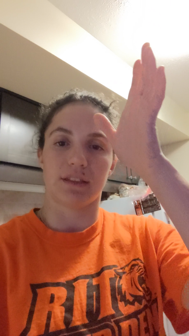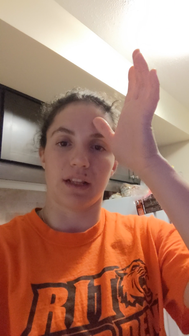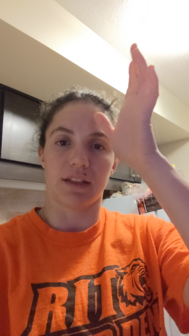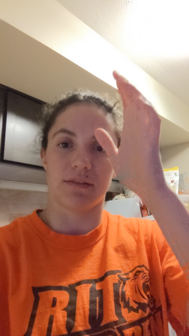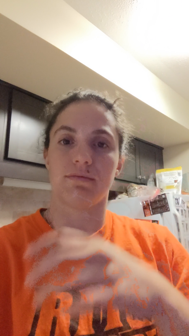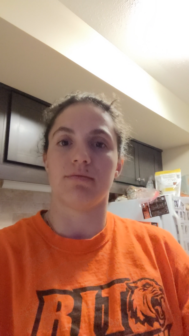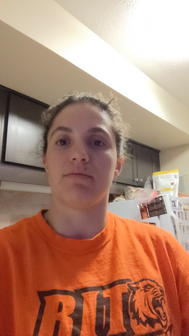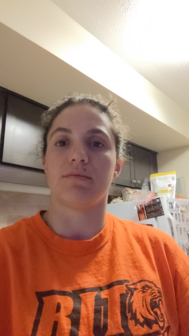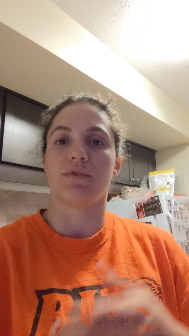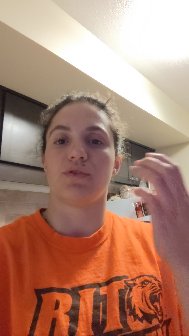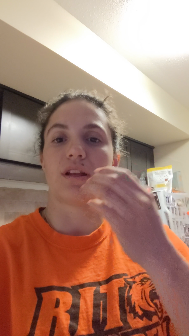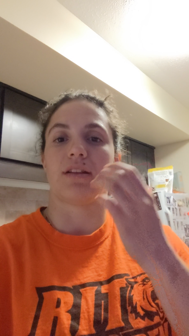shake